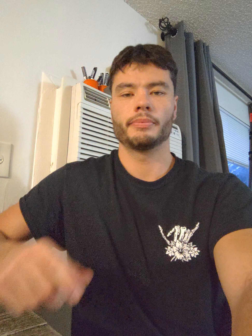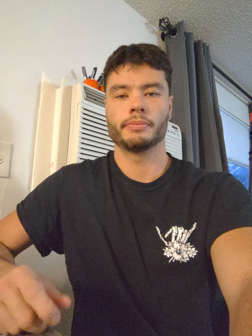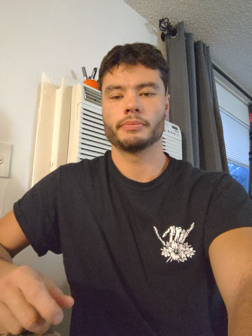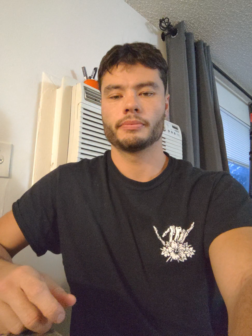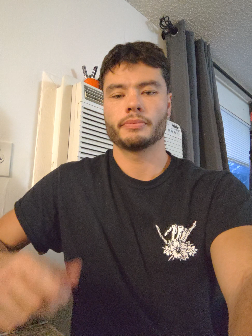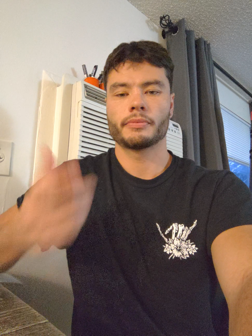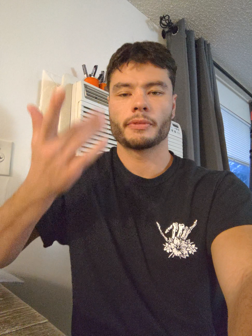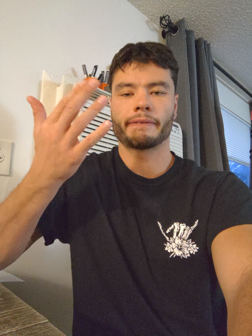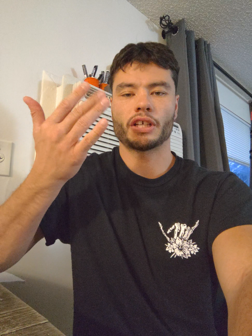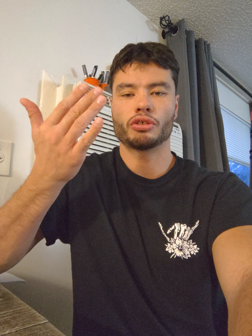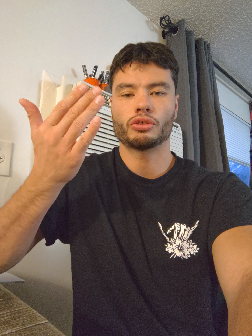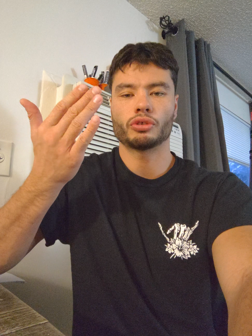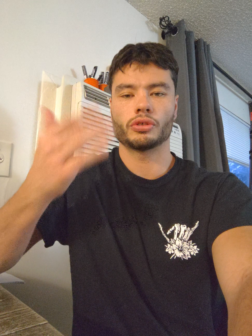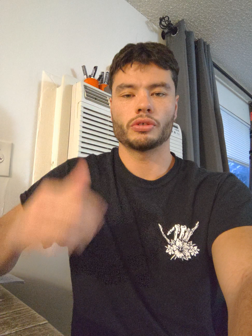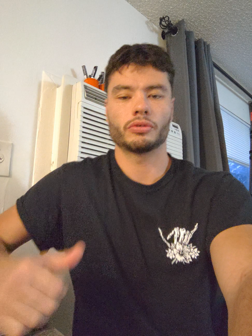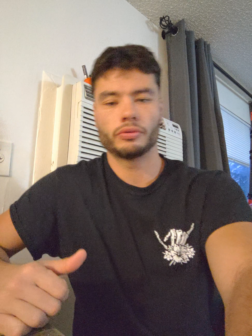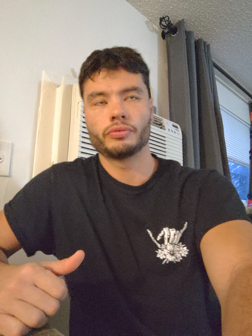finger